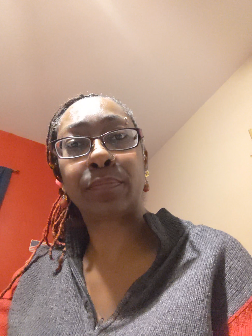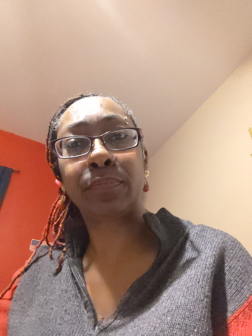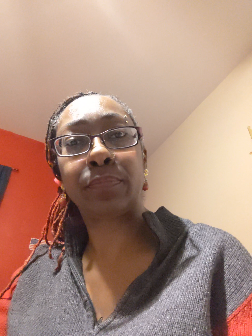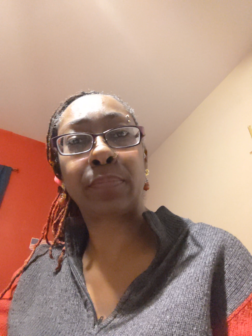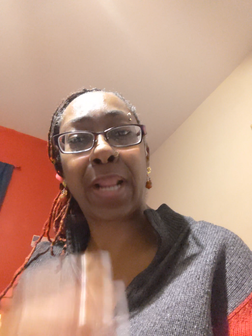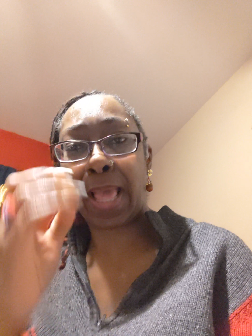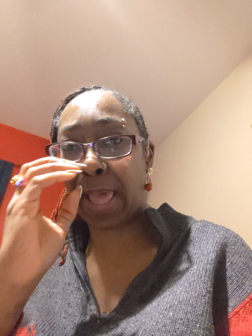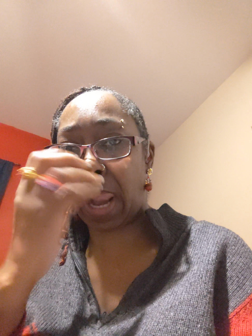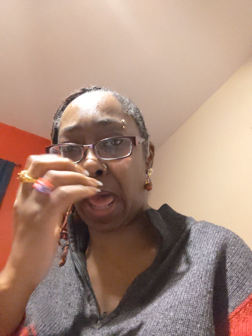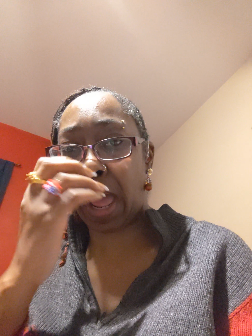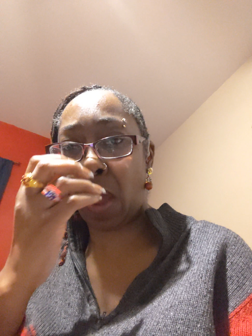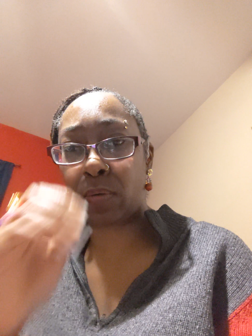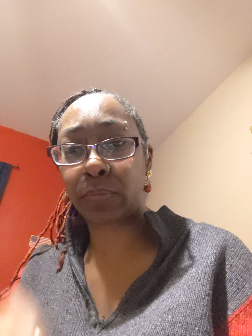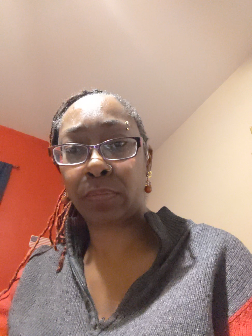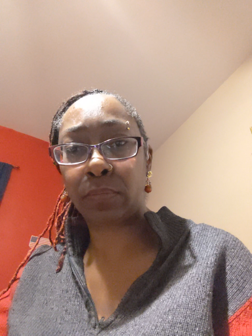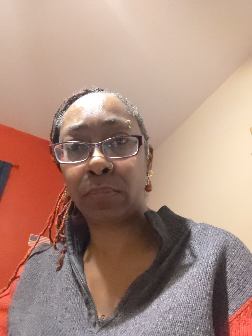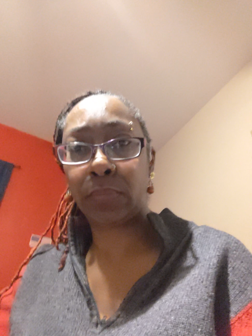clown